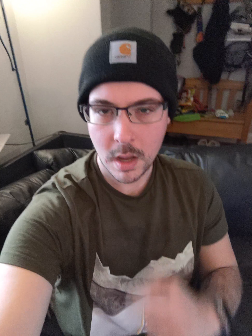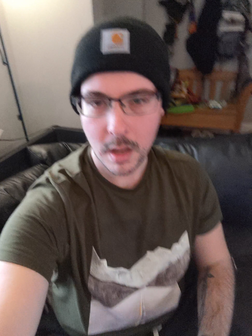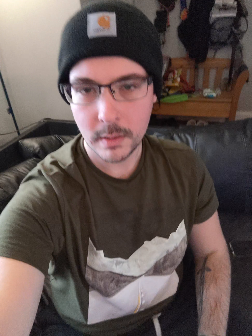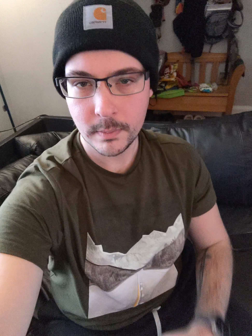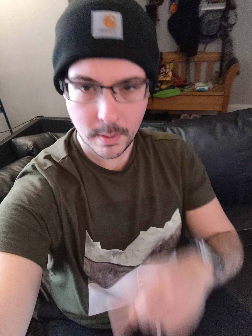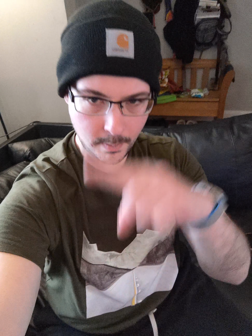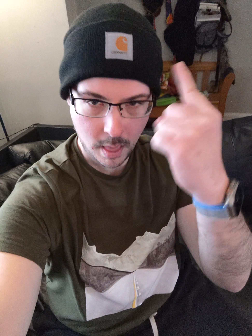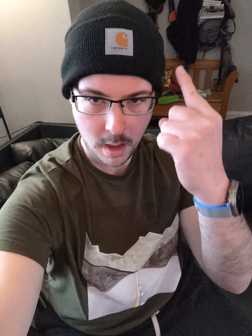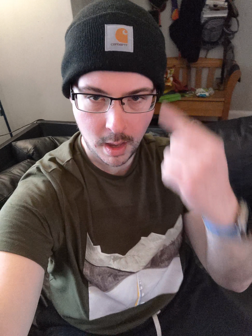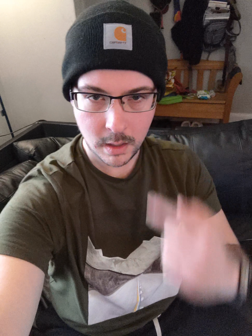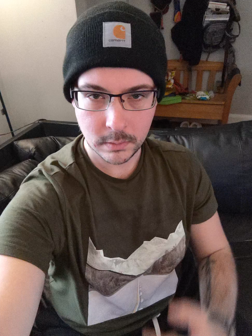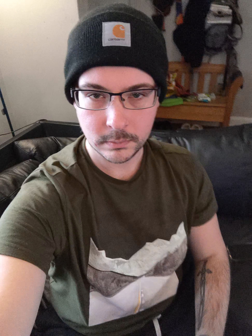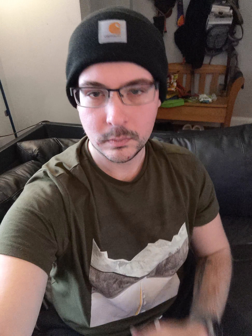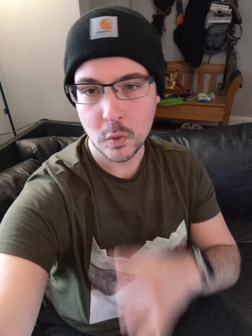black